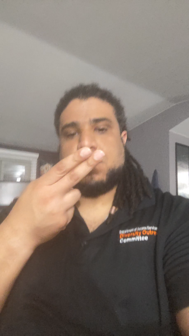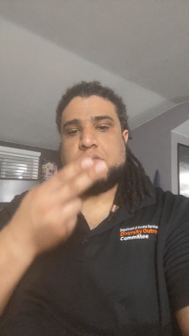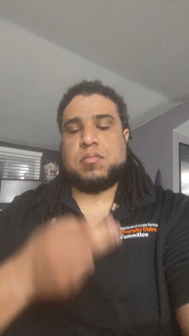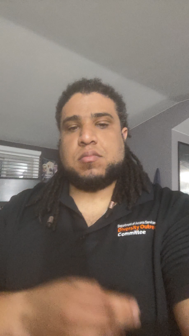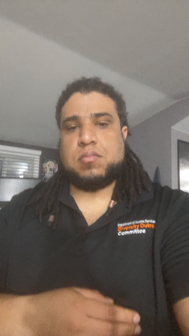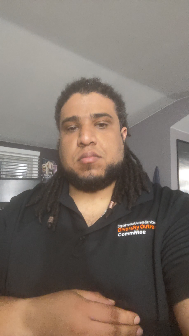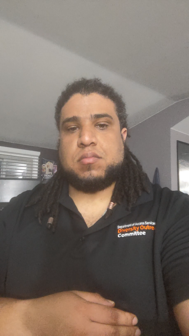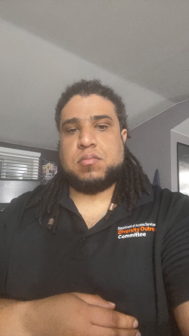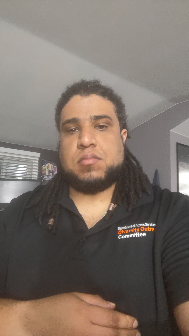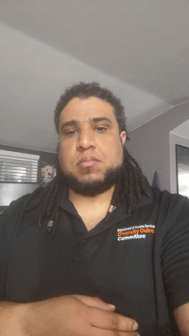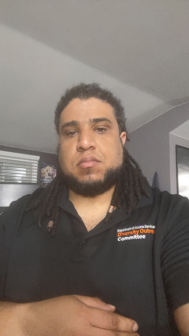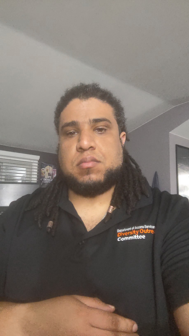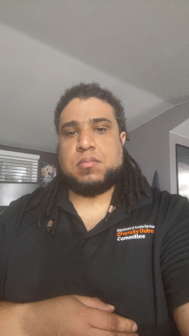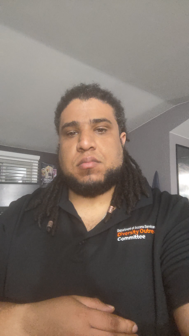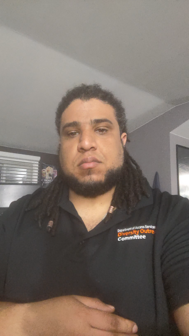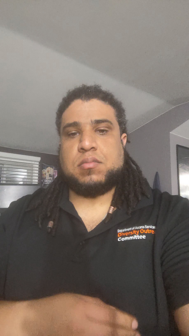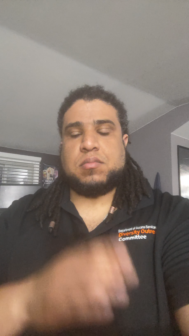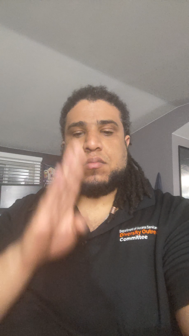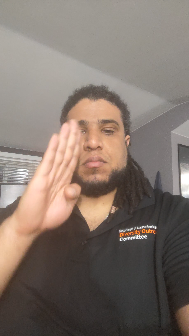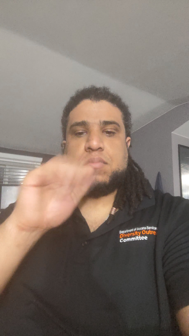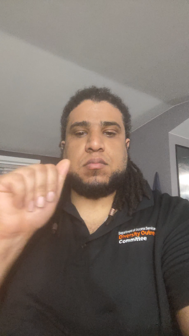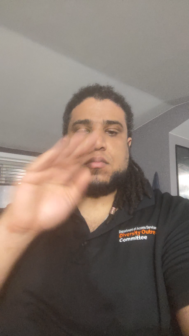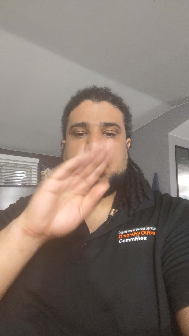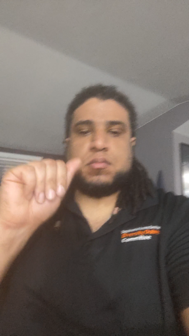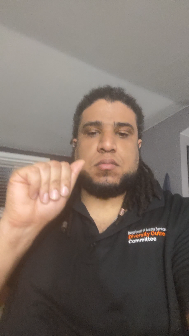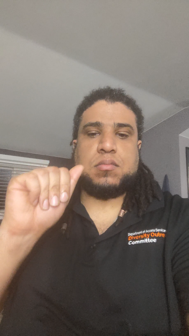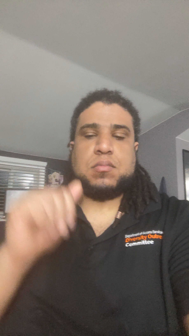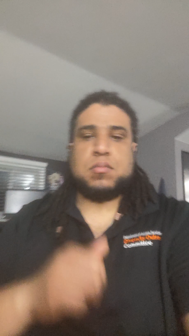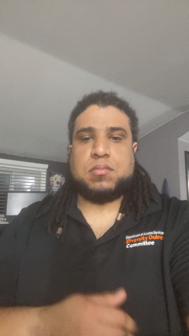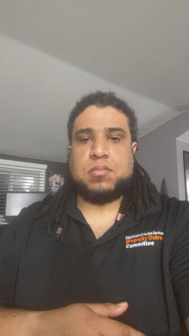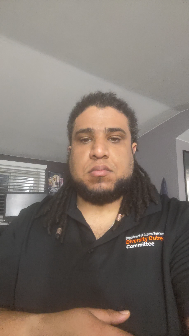baa baa